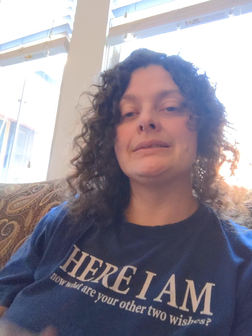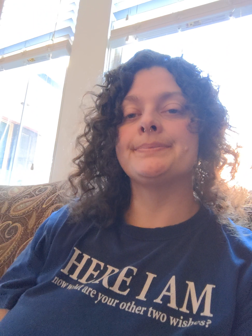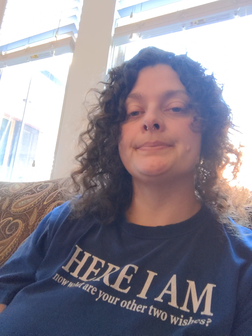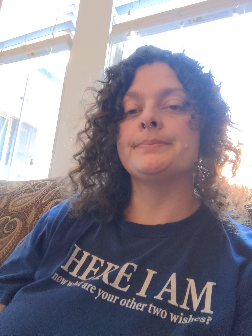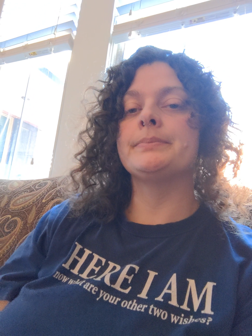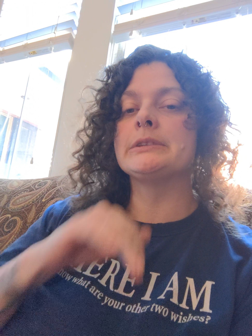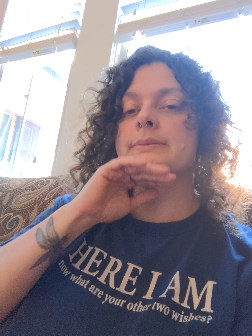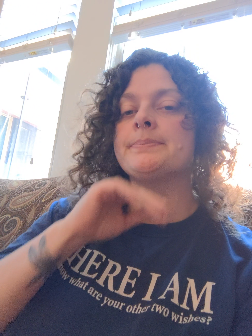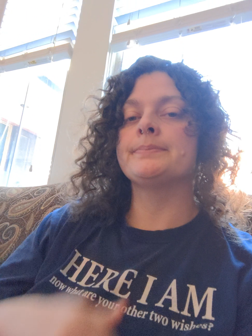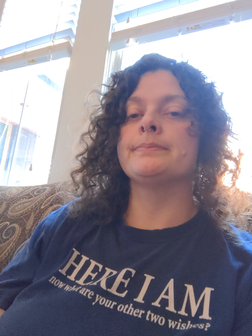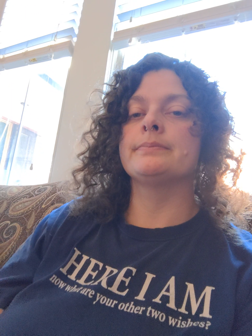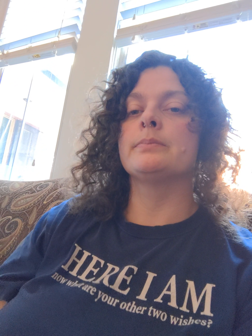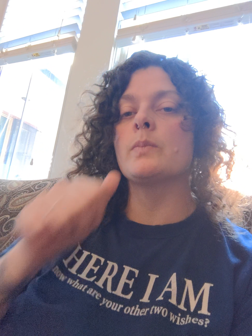pig